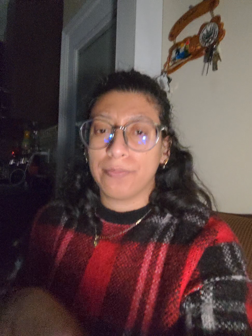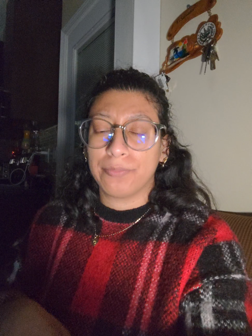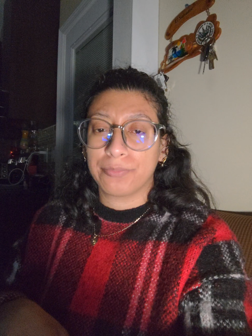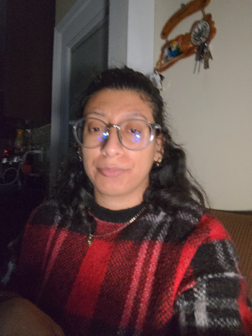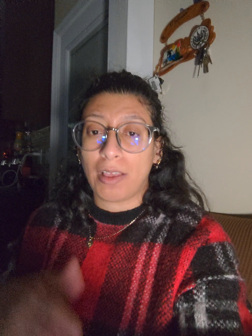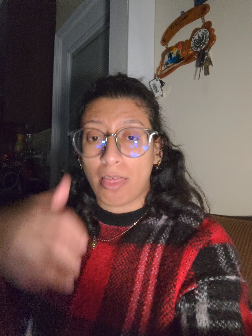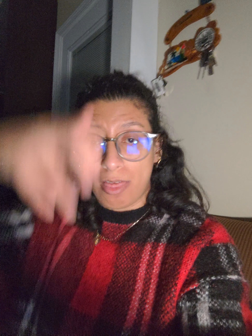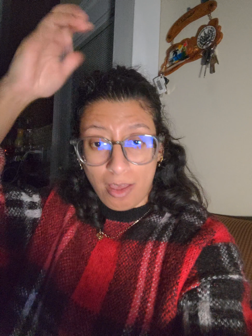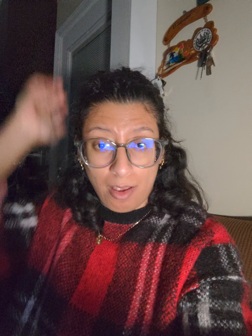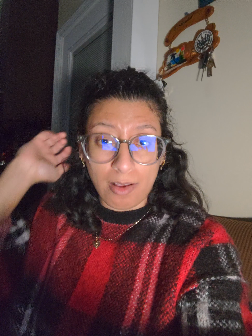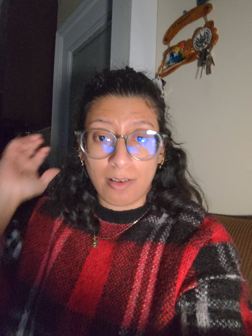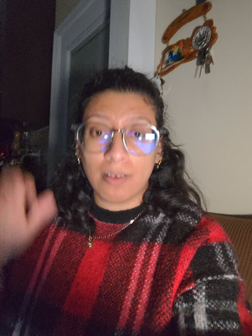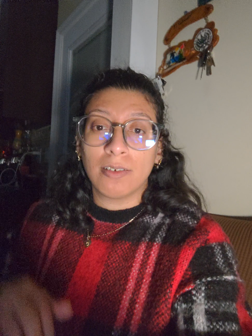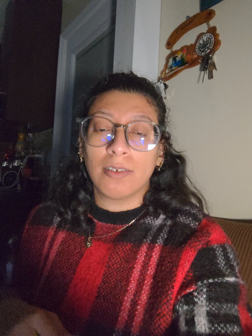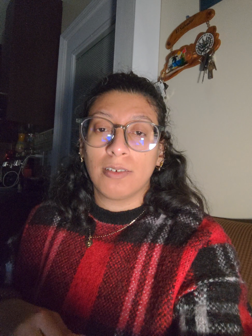lion